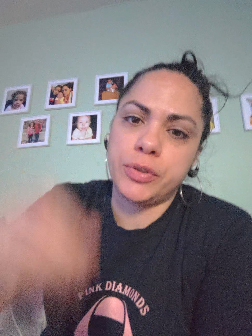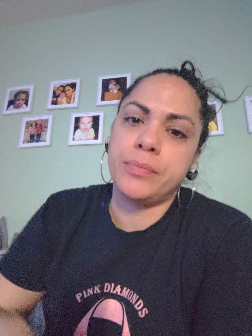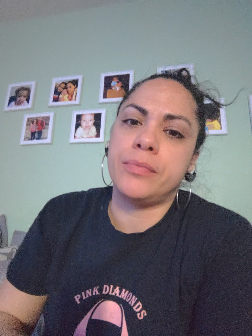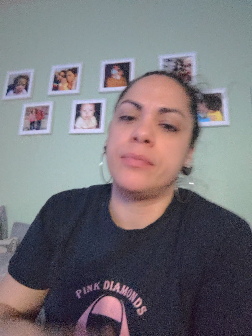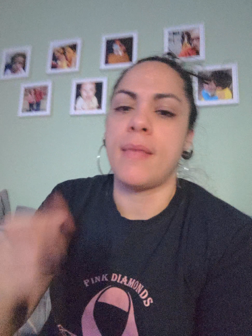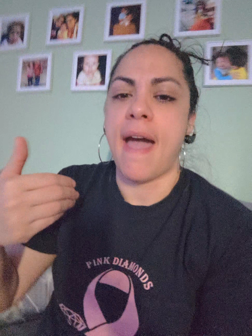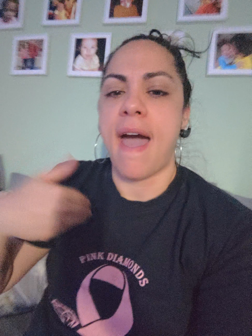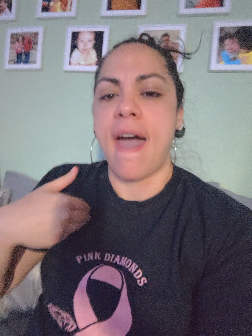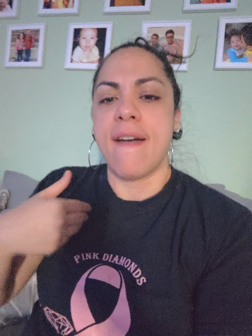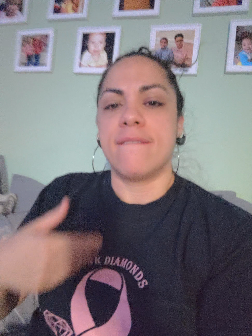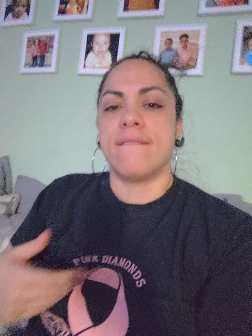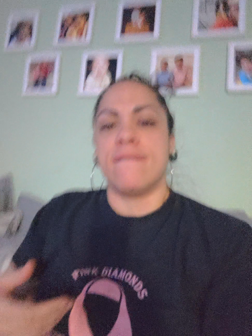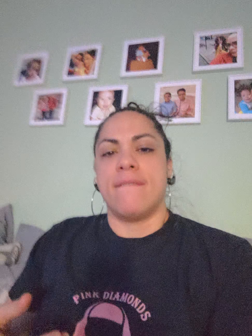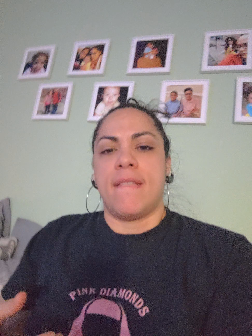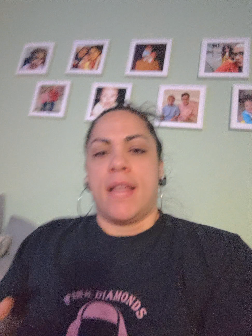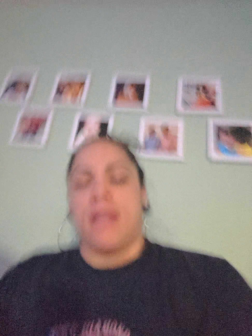have